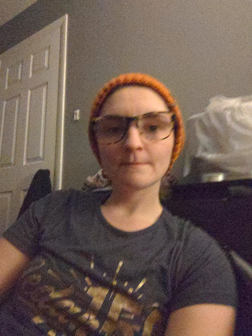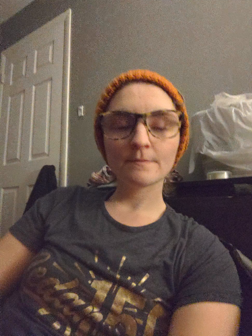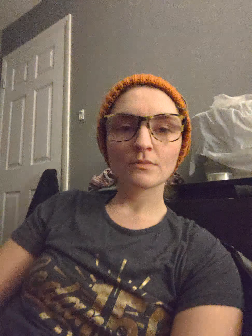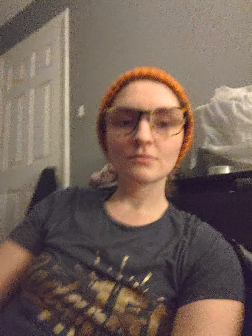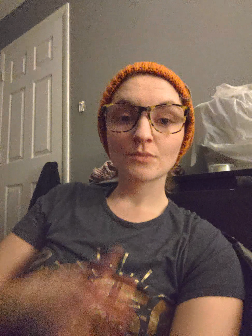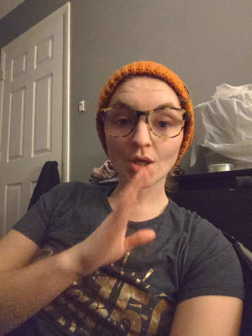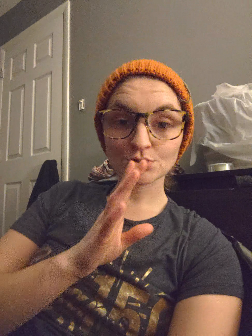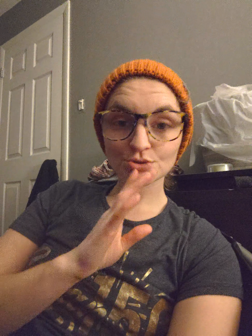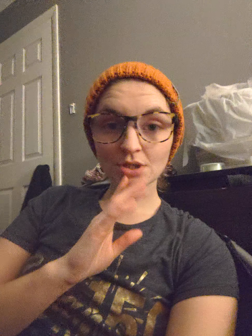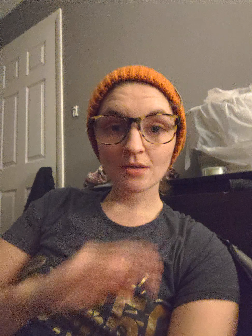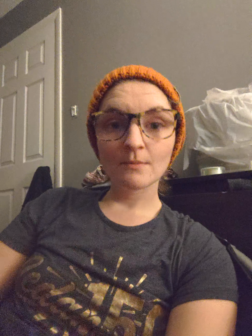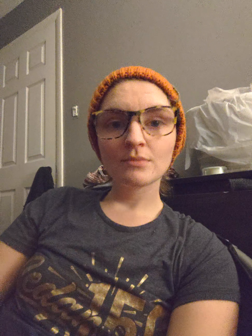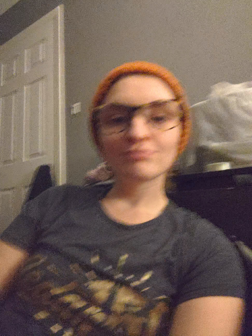talk